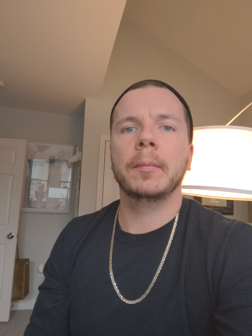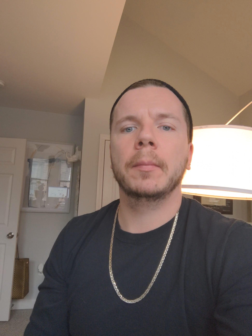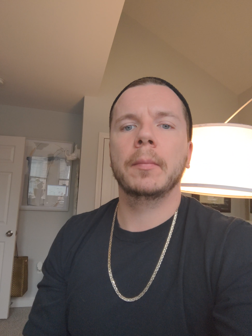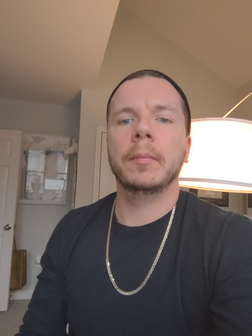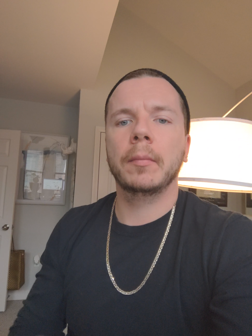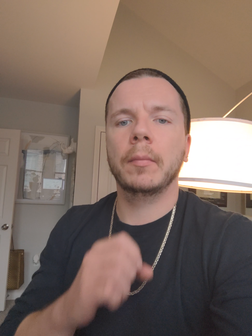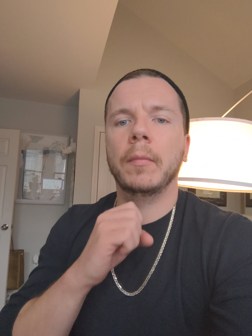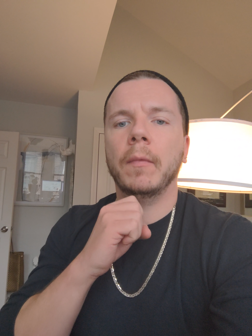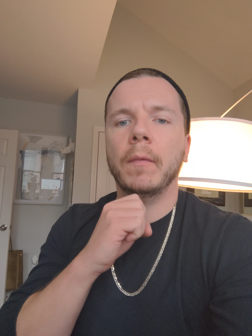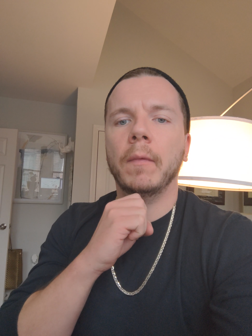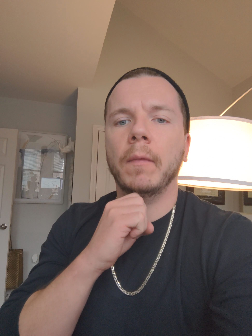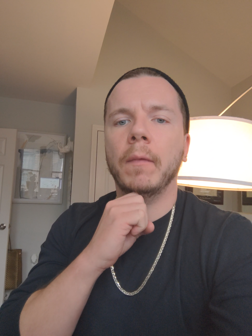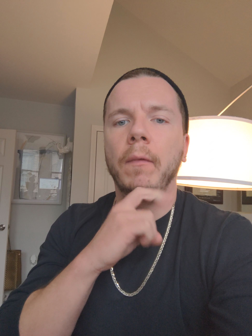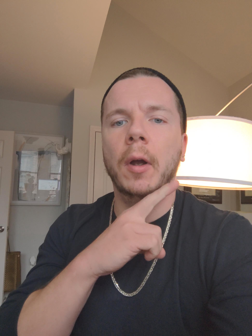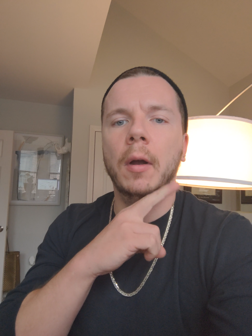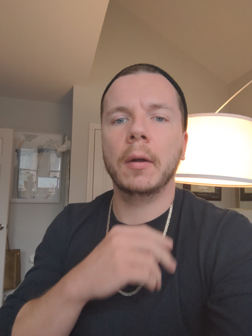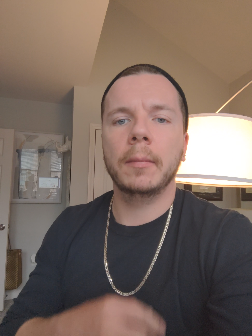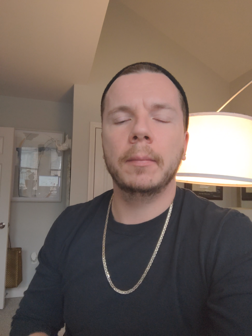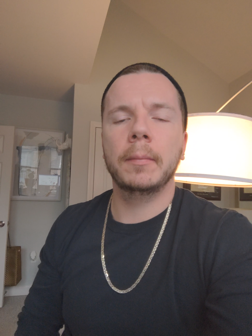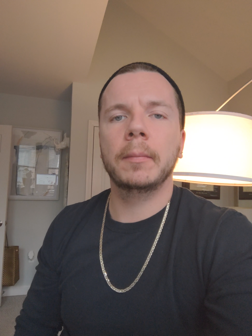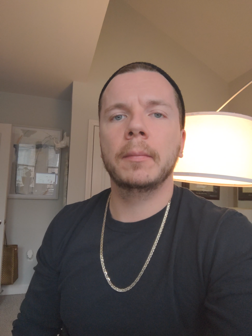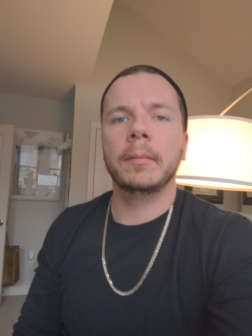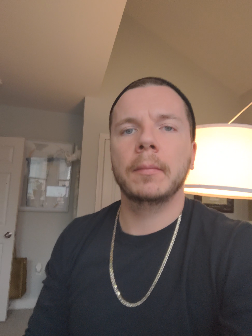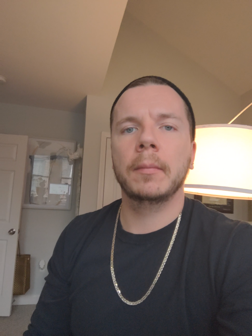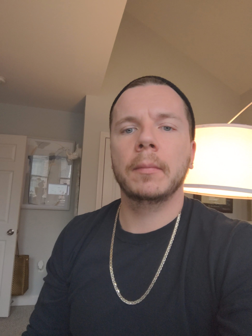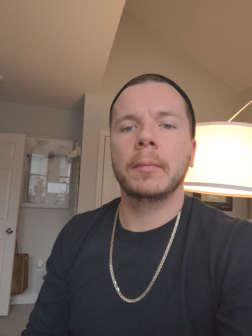frog